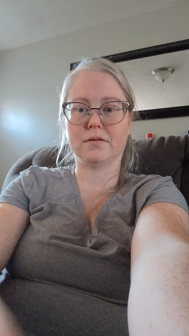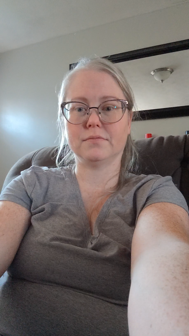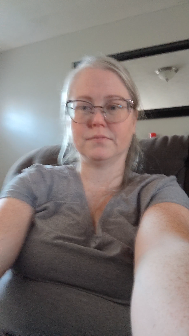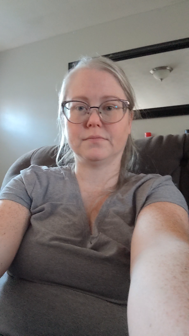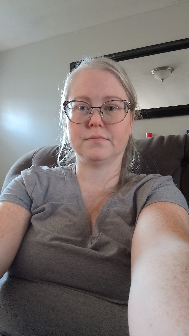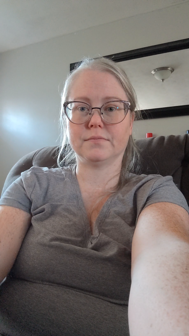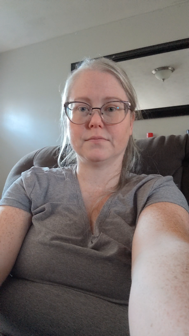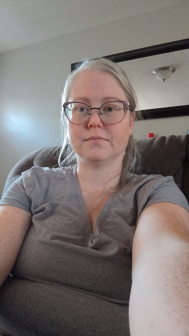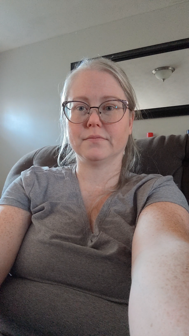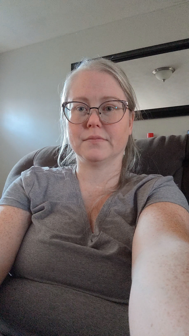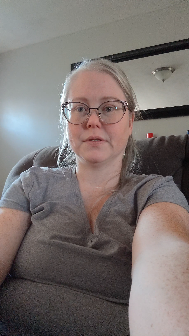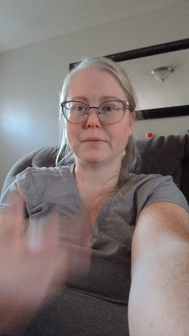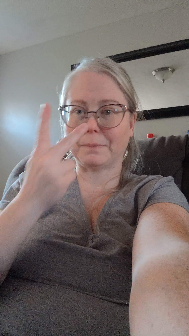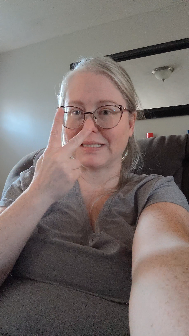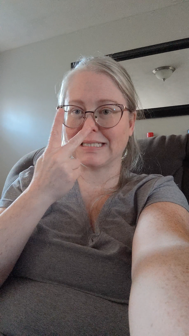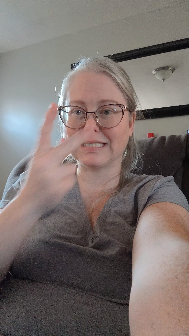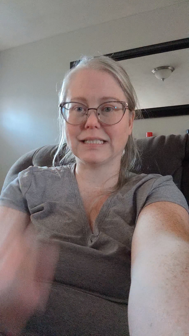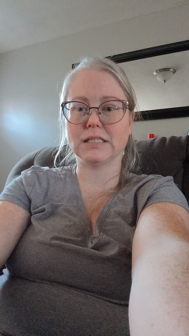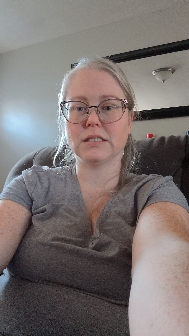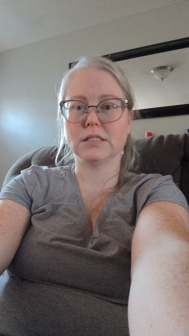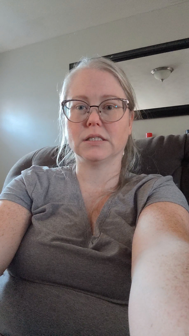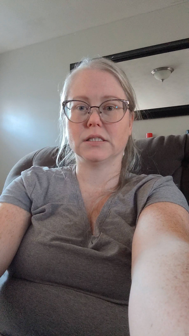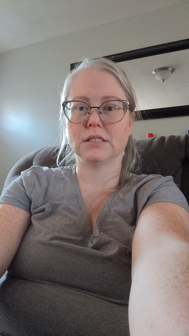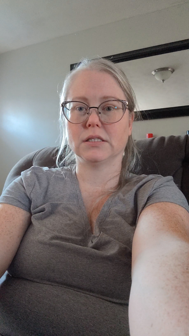penis